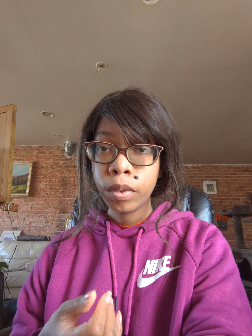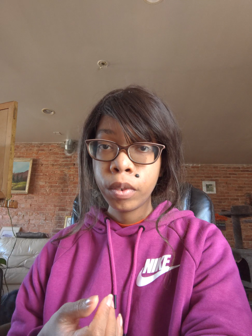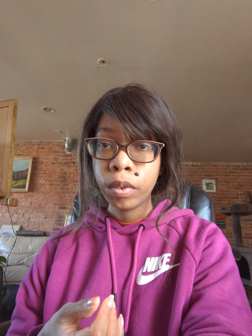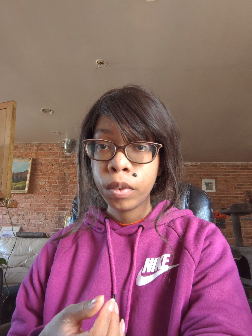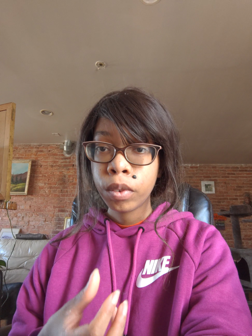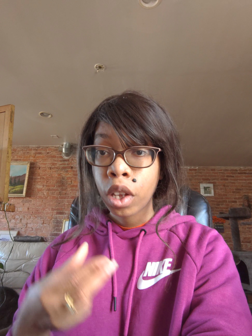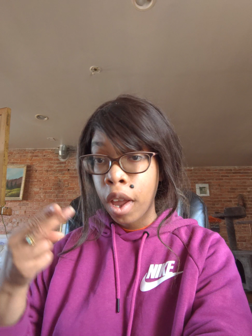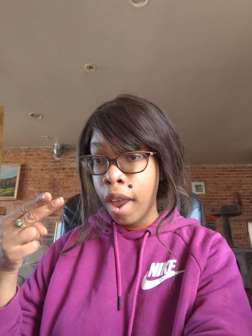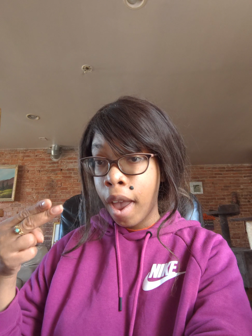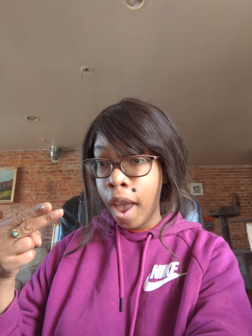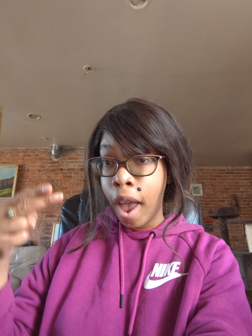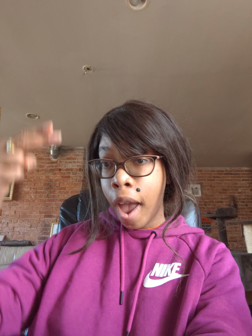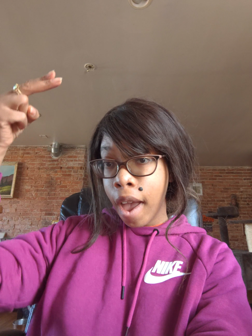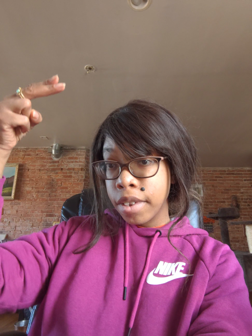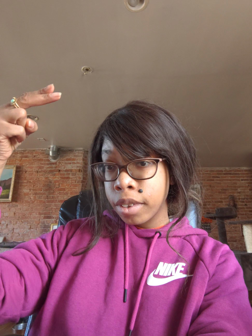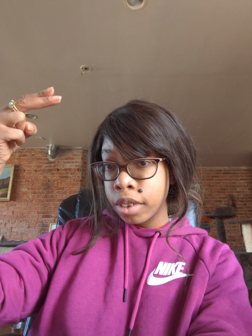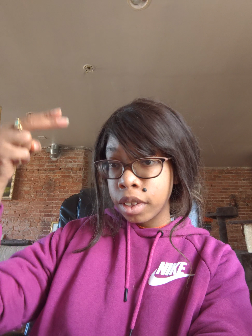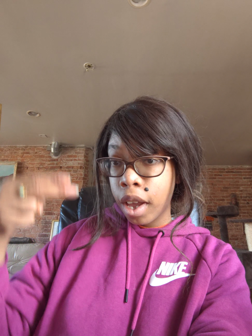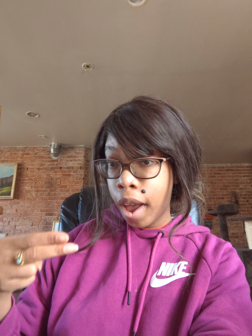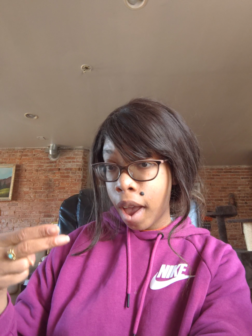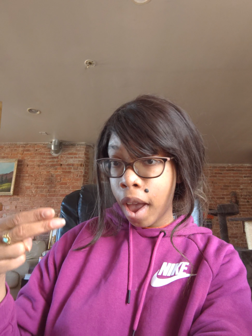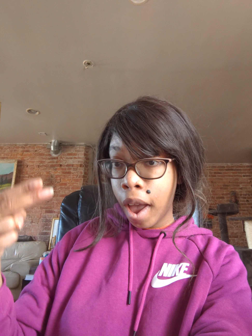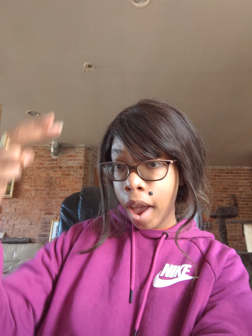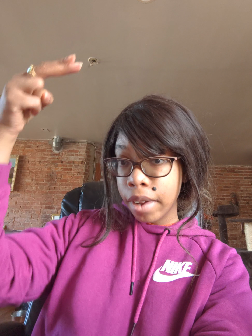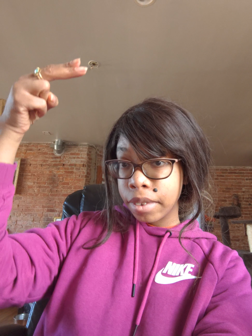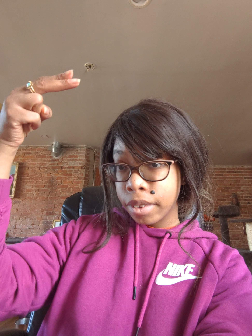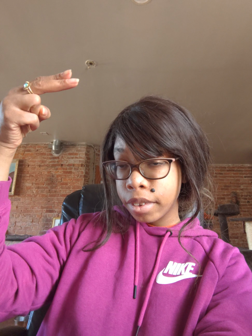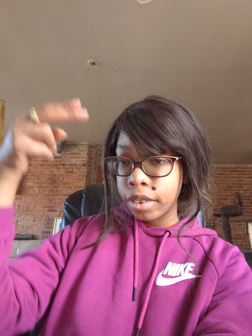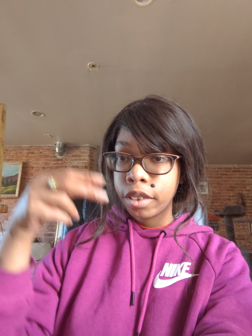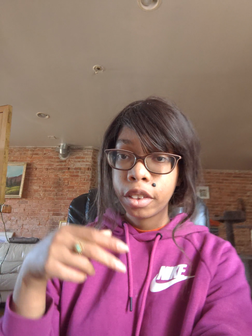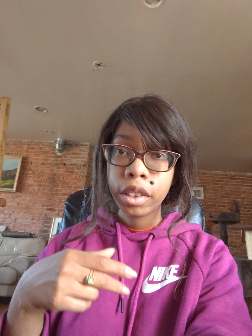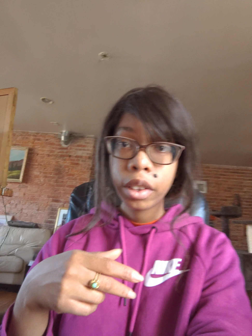high